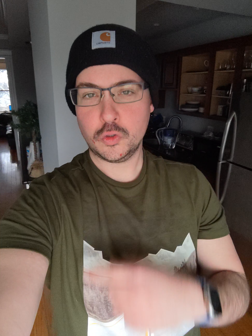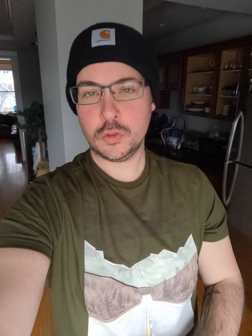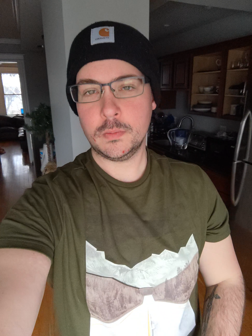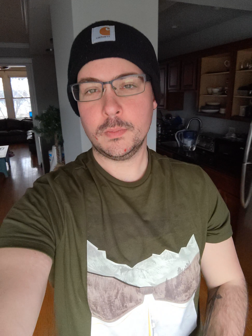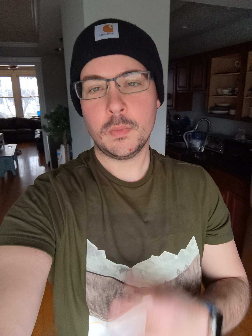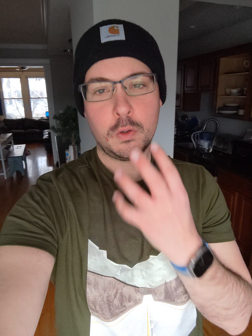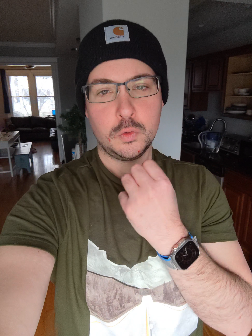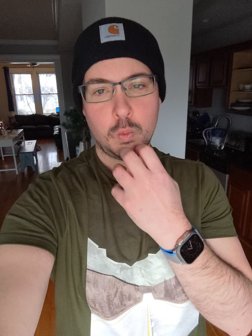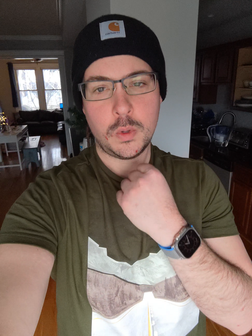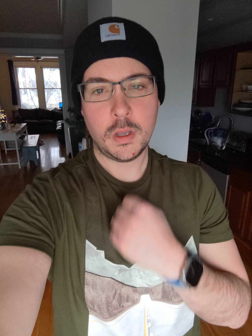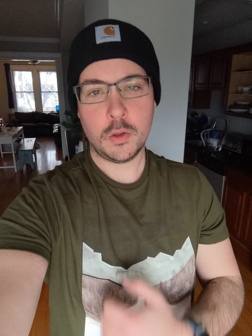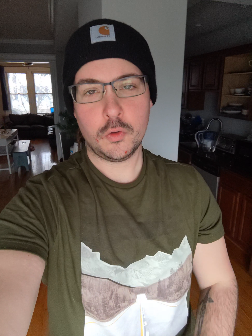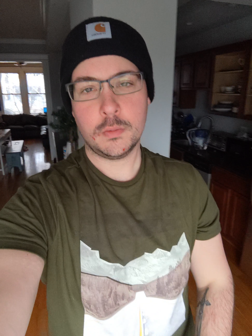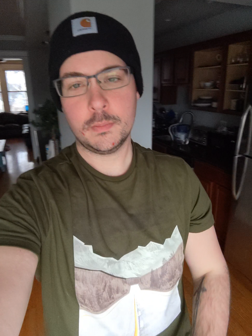underwear